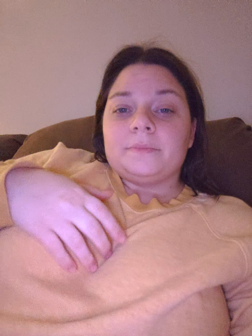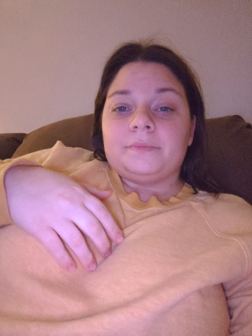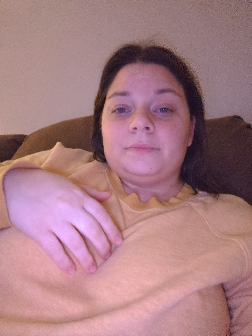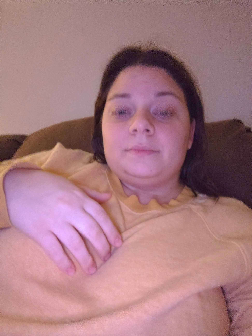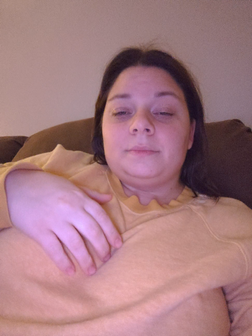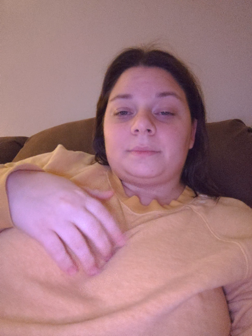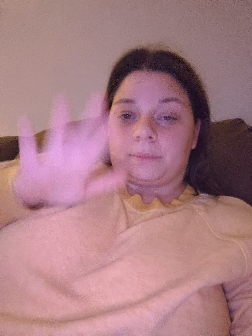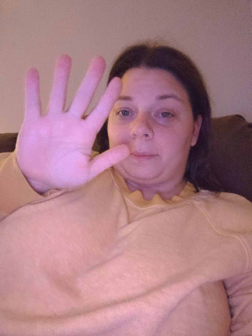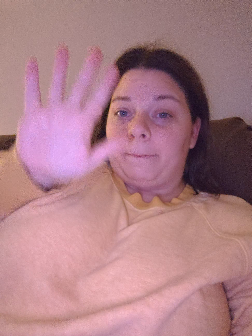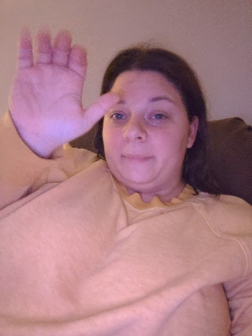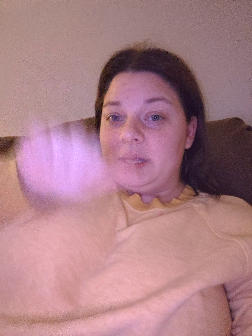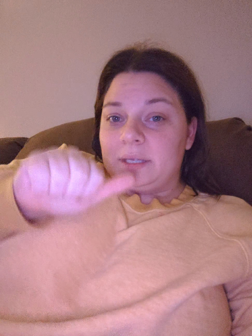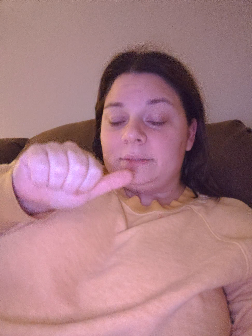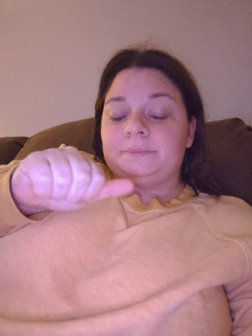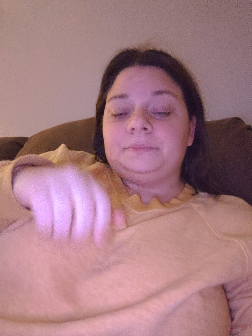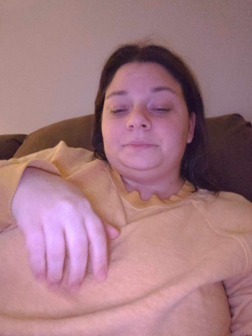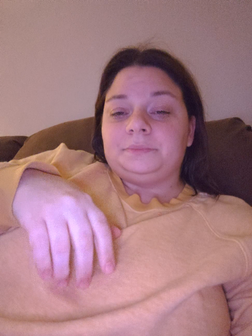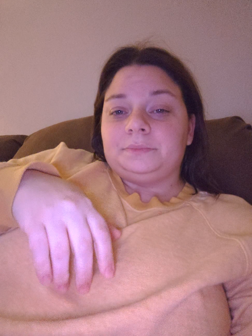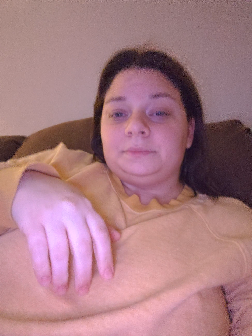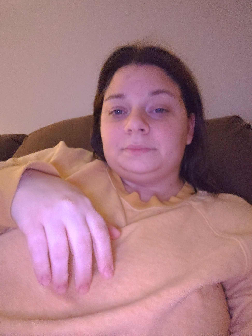mitten